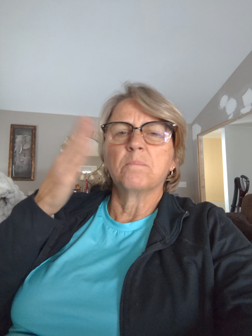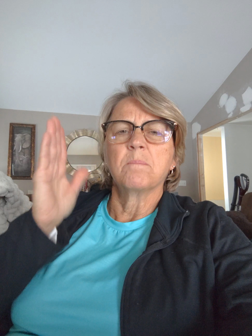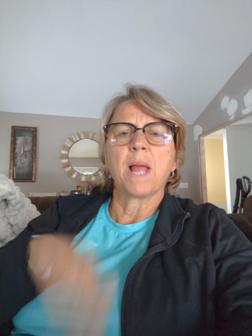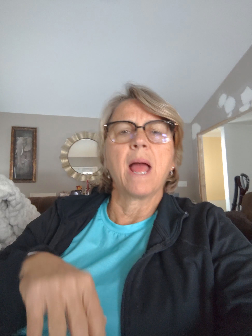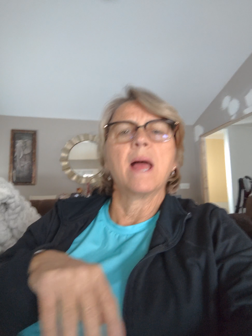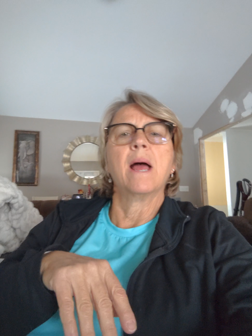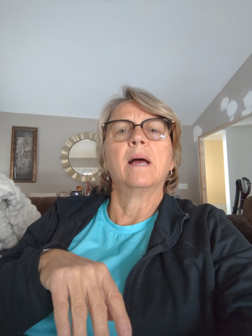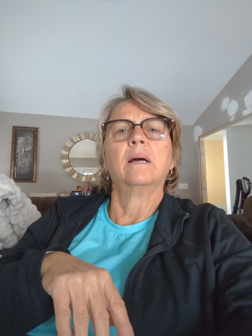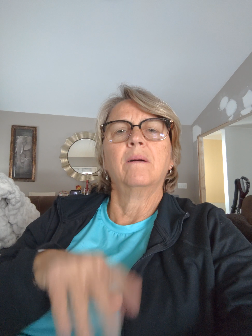bad